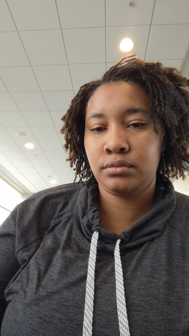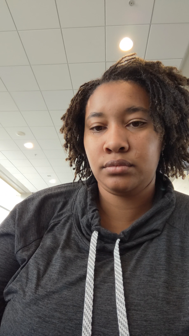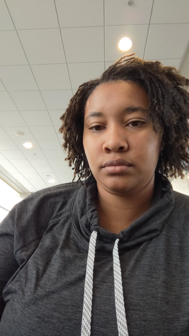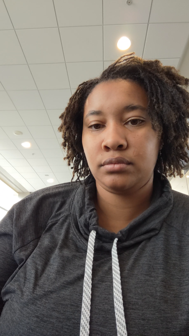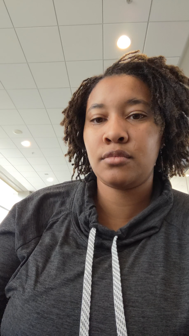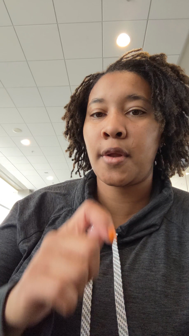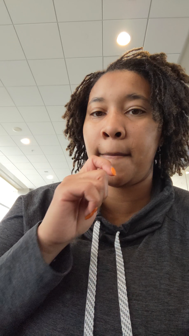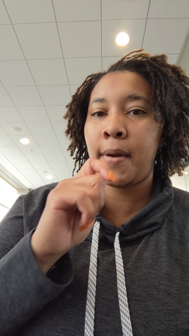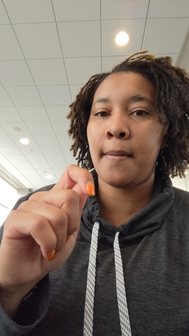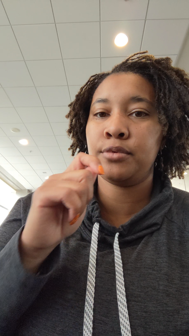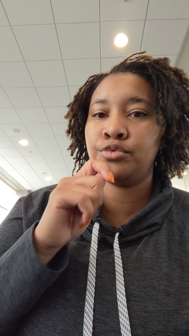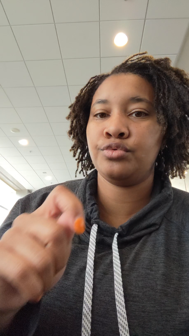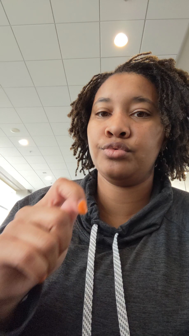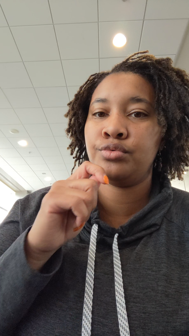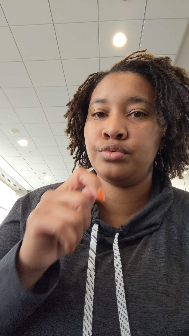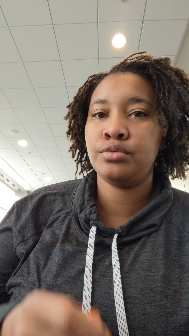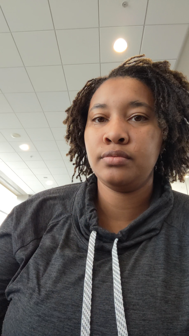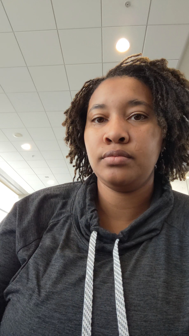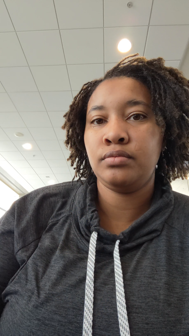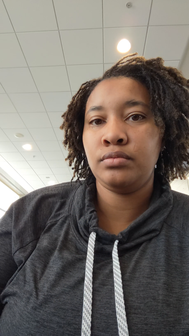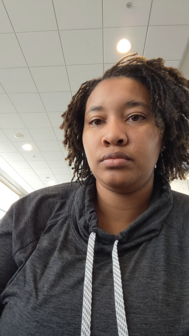popsicle